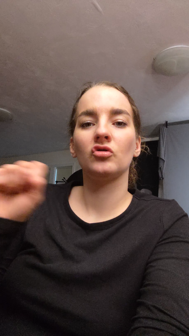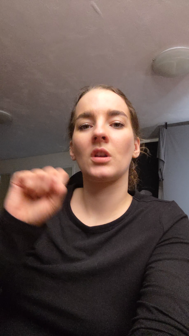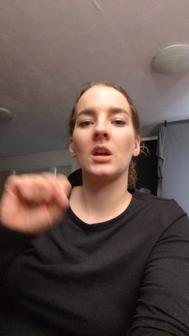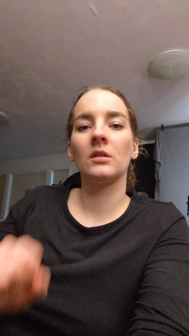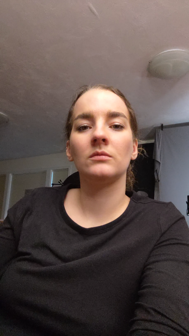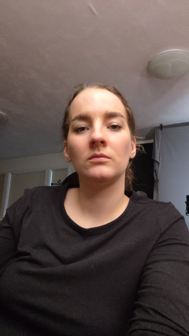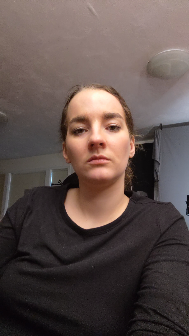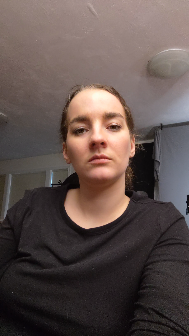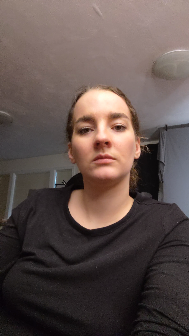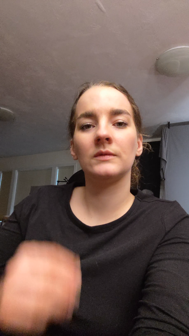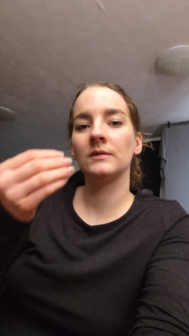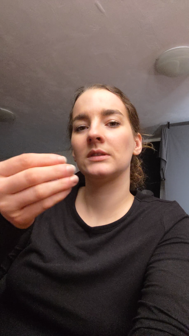feed